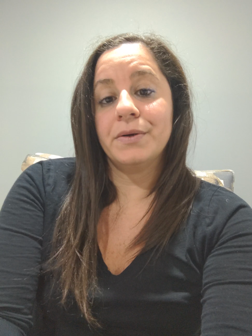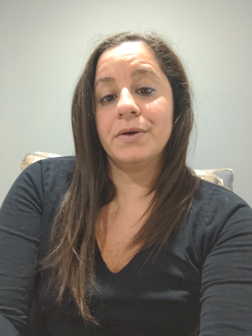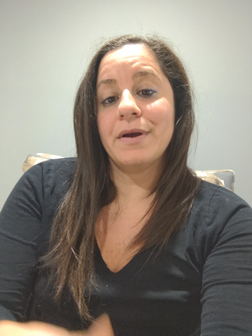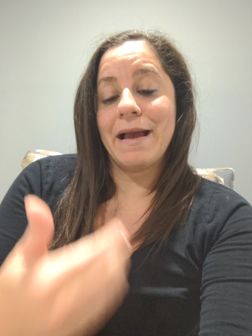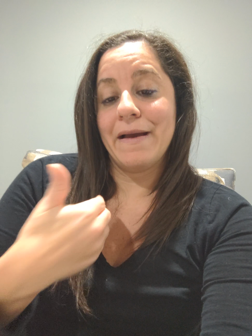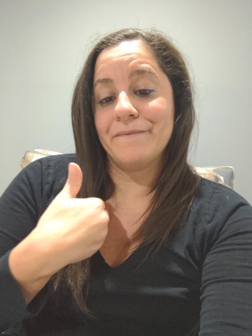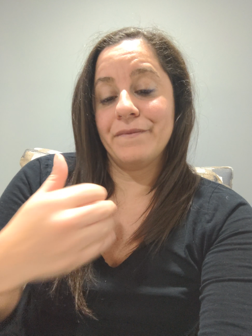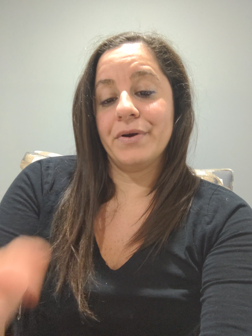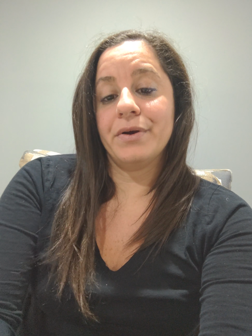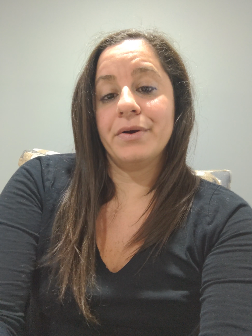have